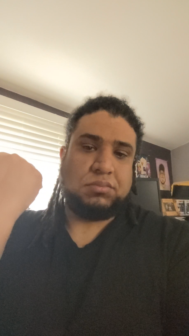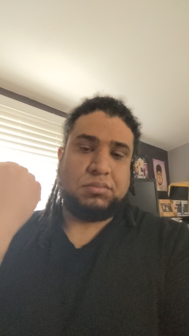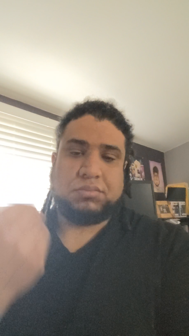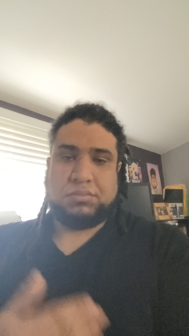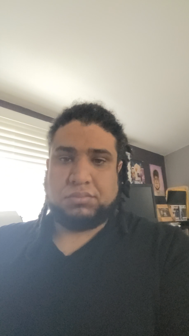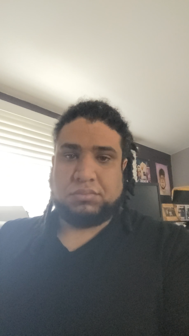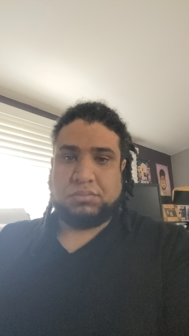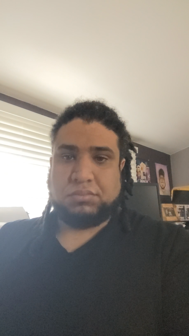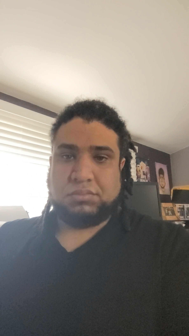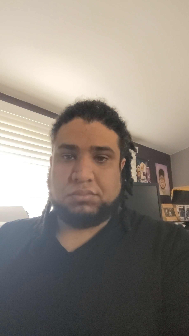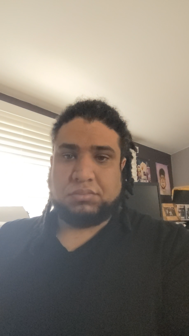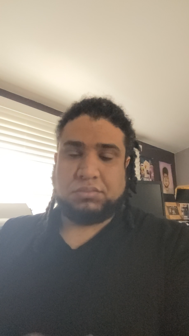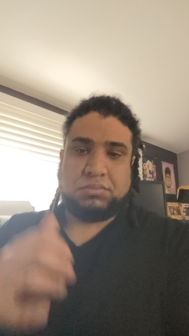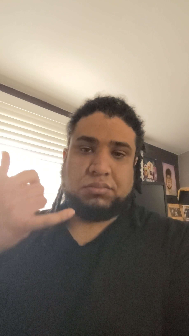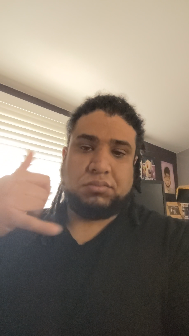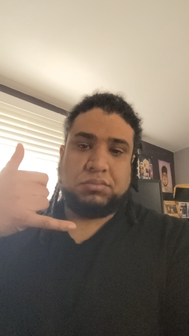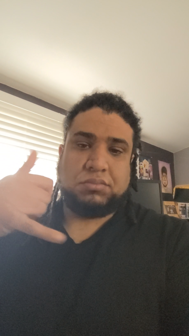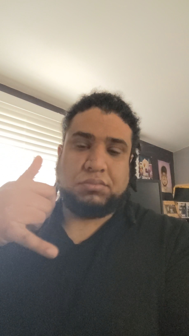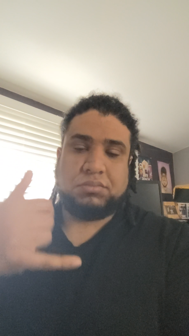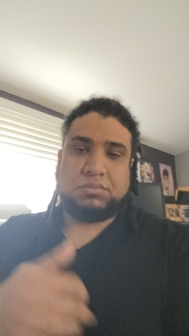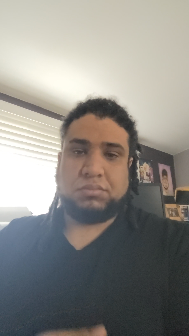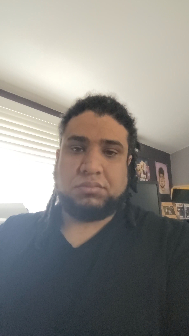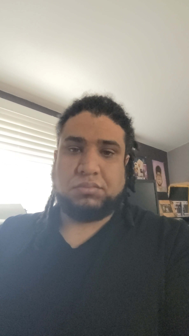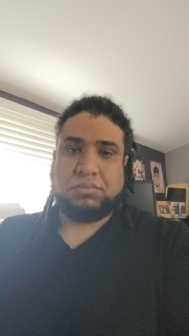party